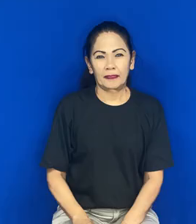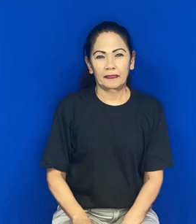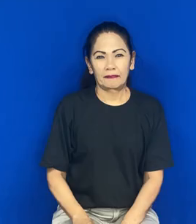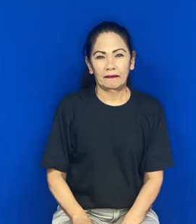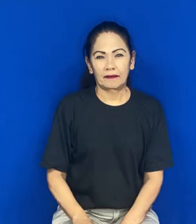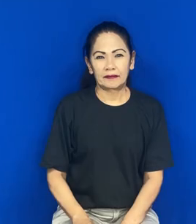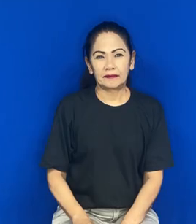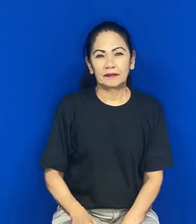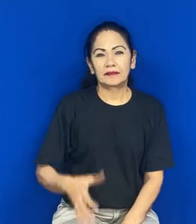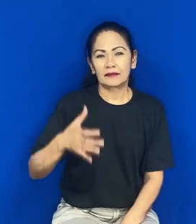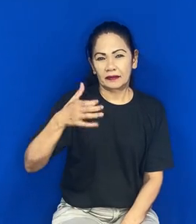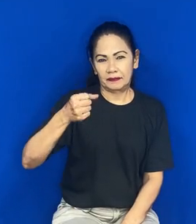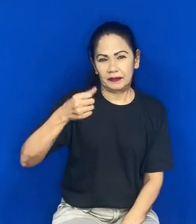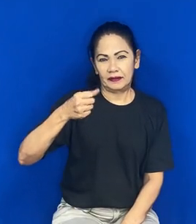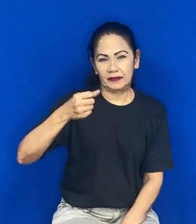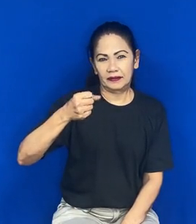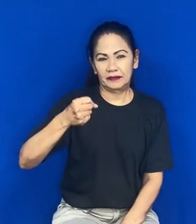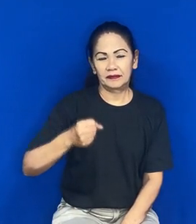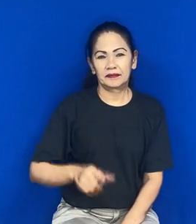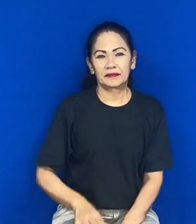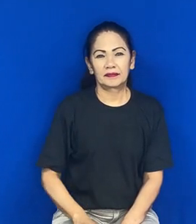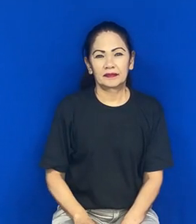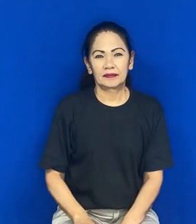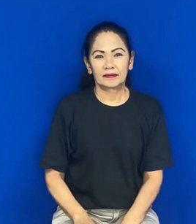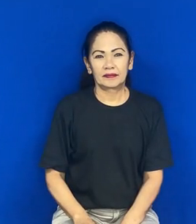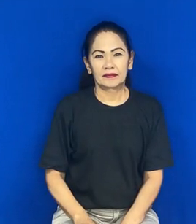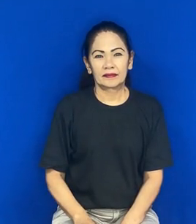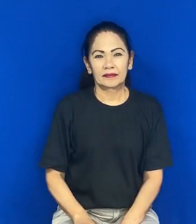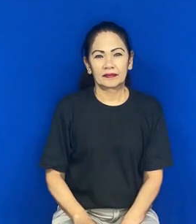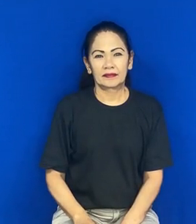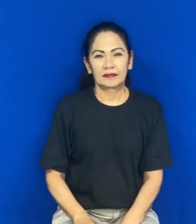milk